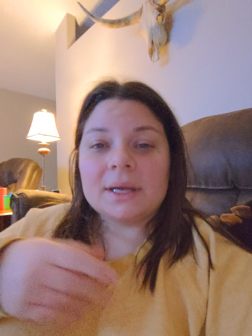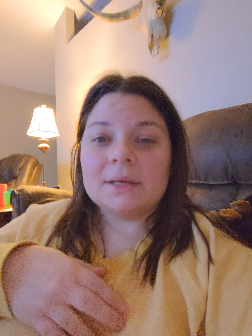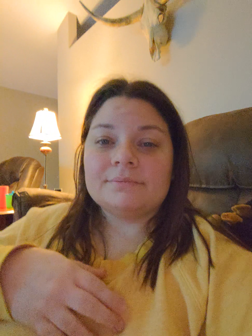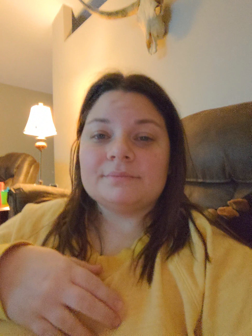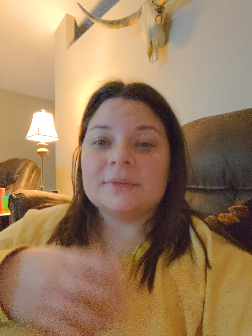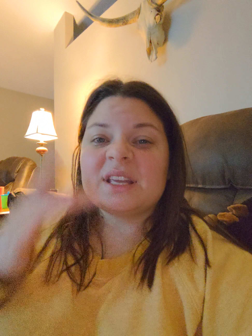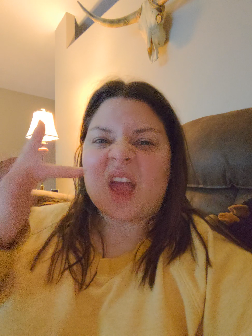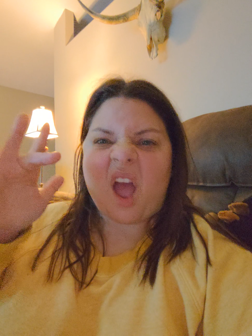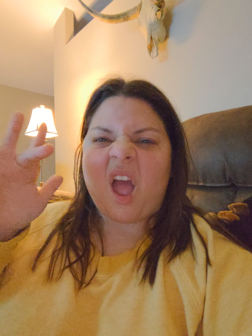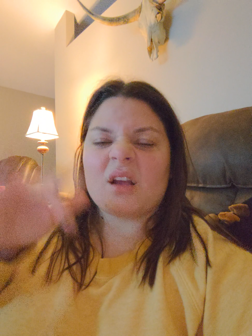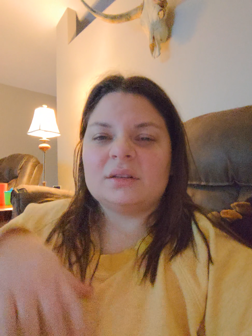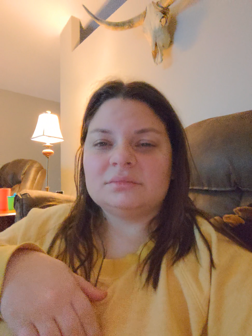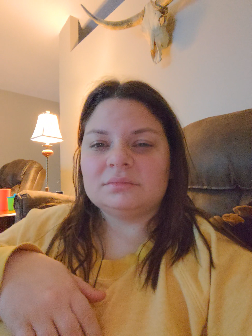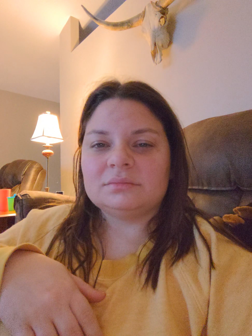yucky